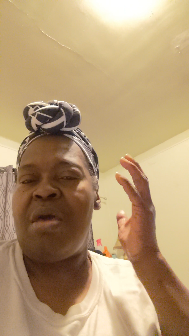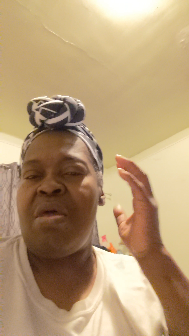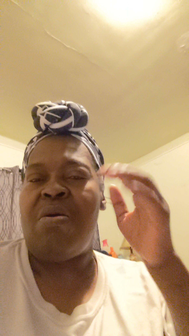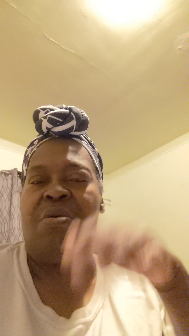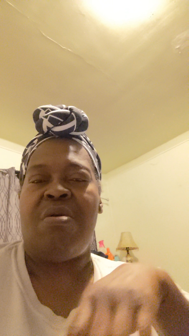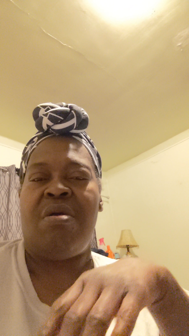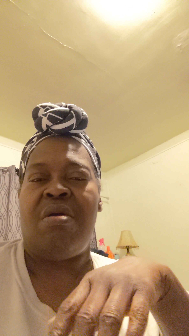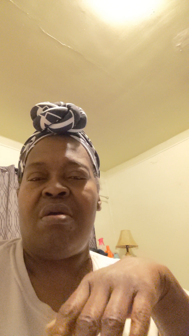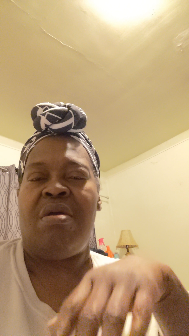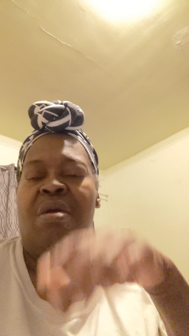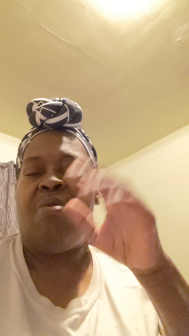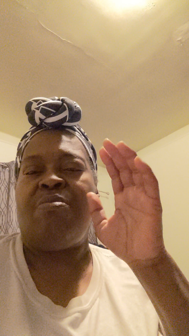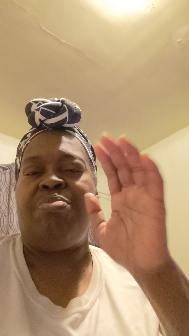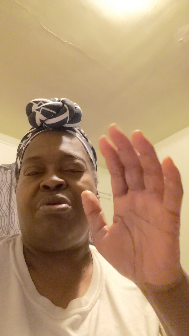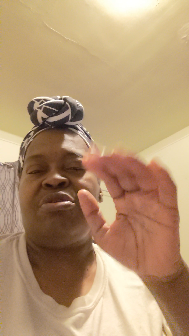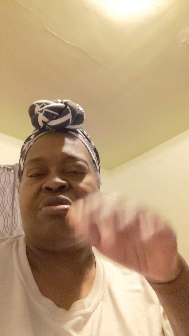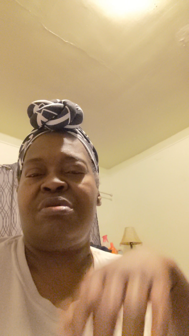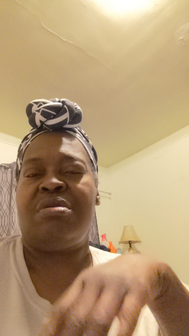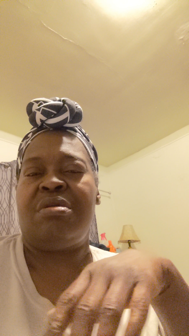push